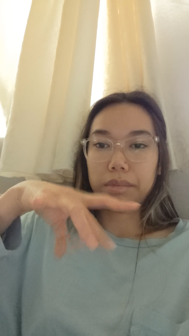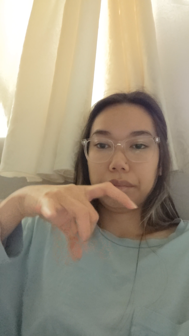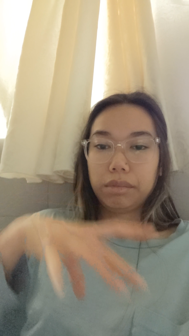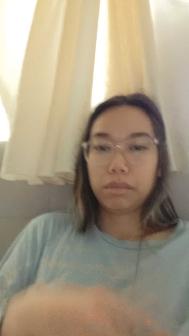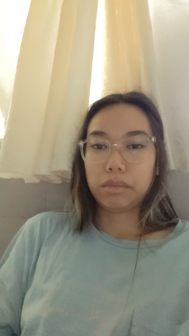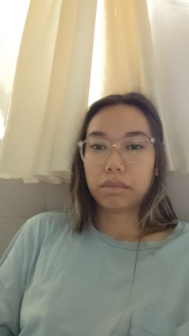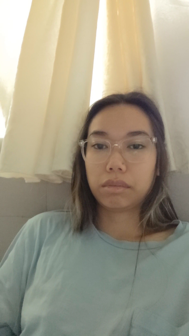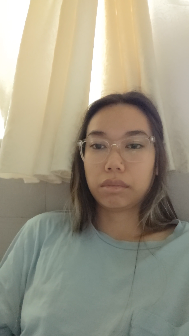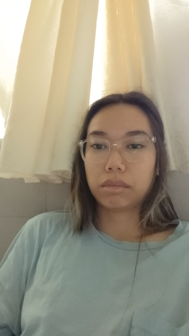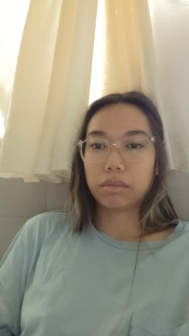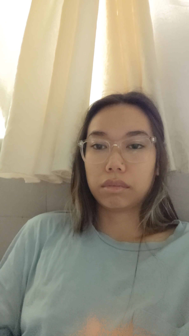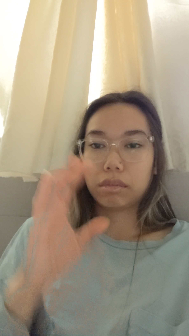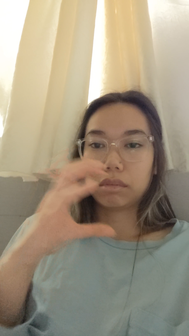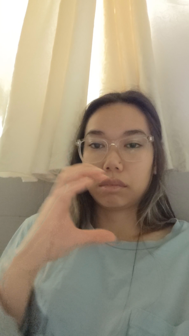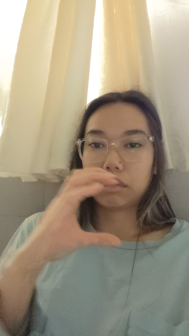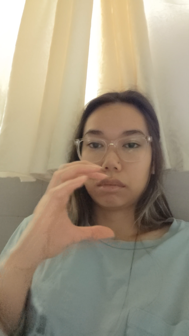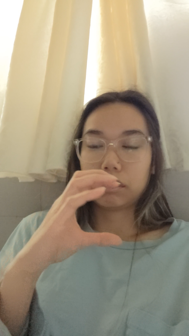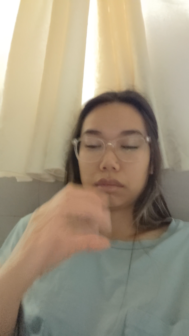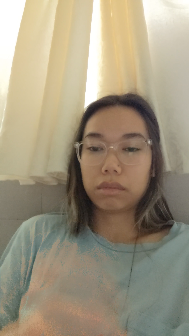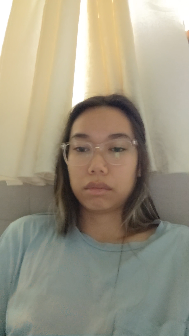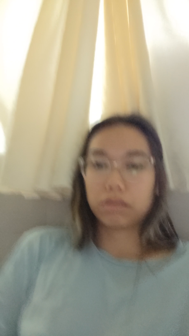ball